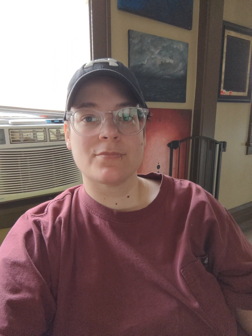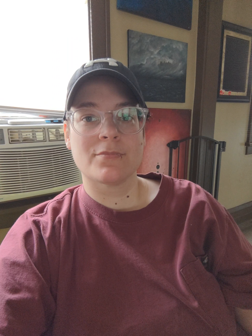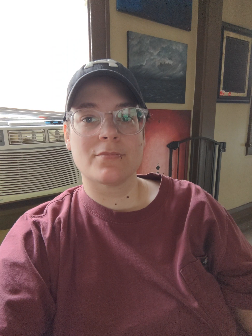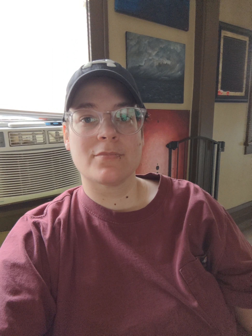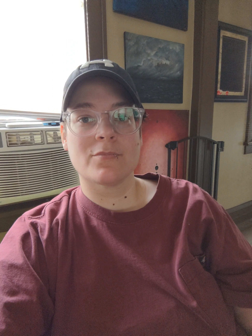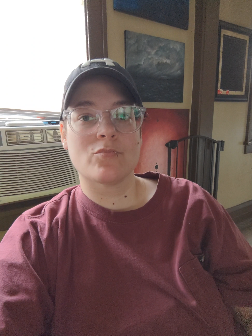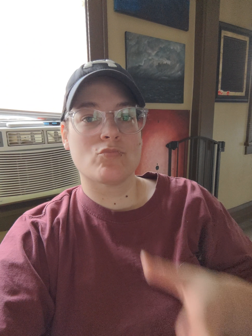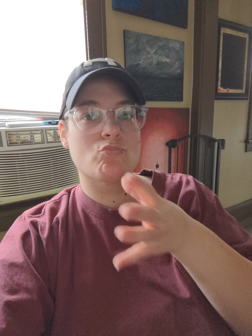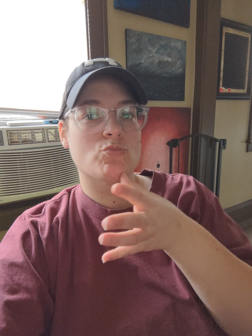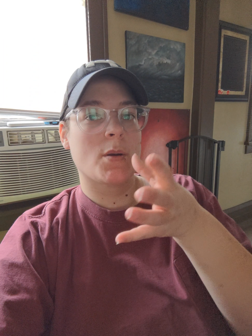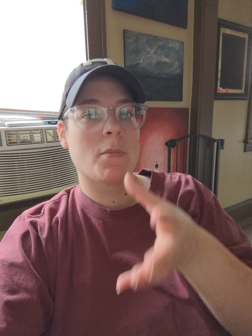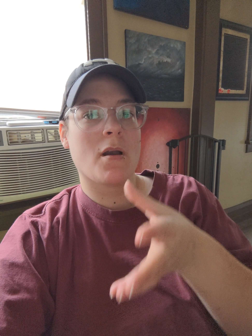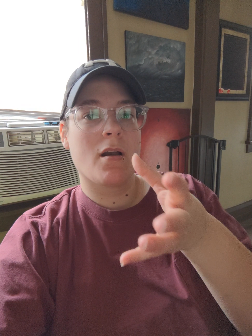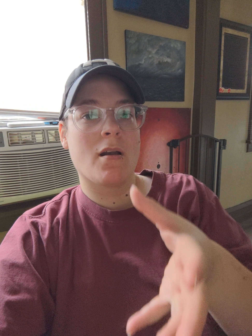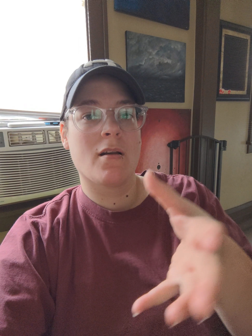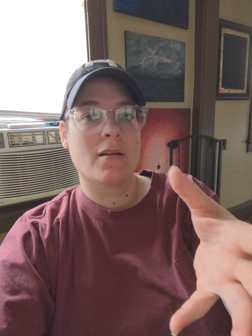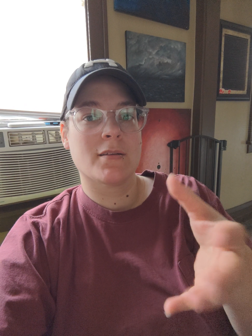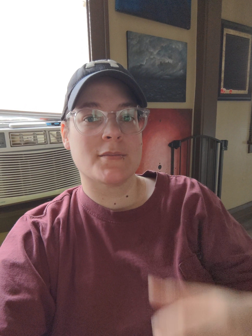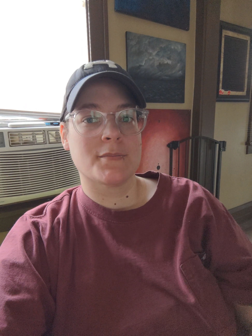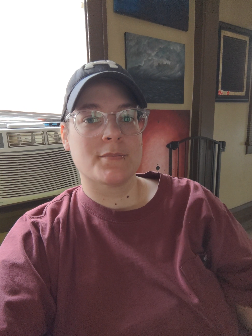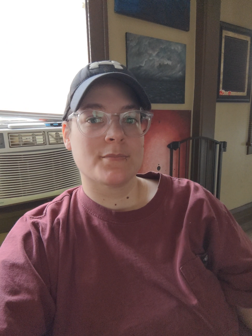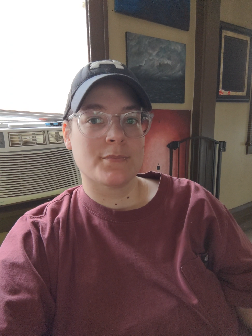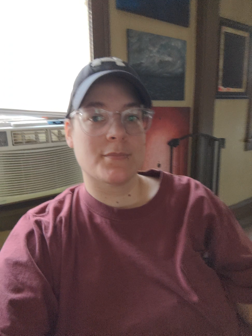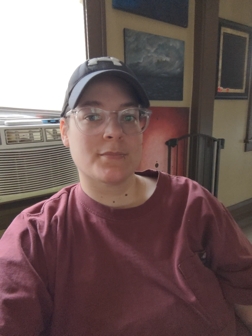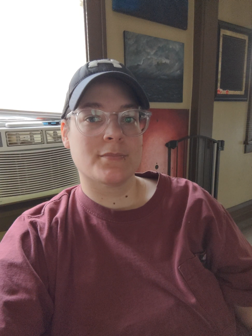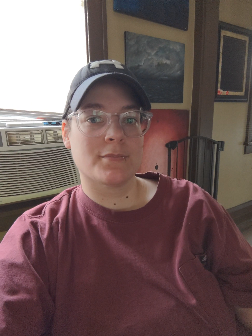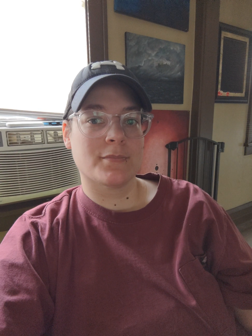grandma